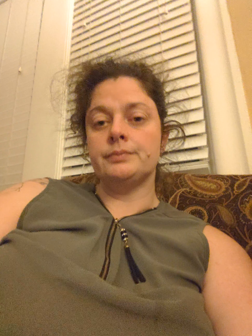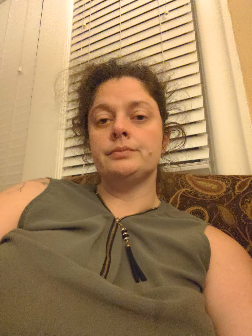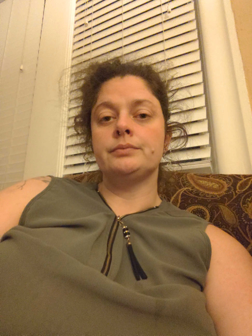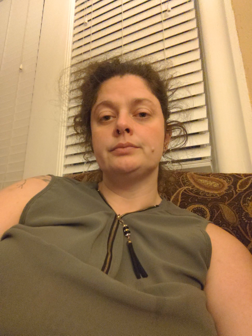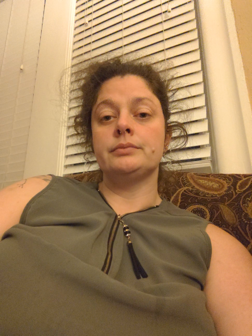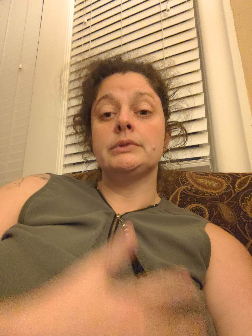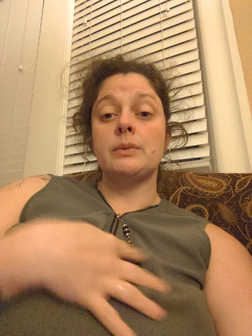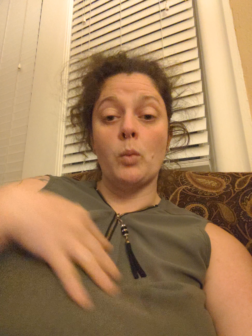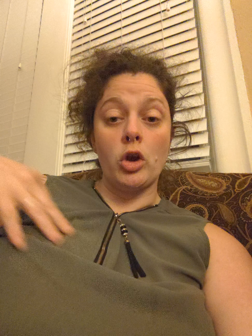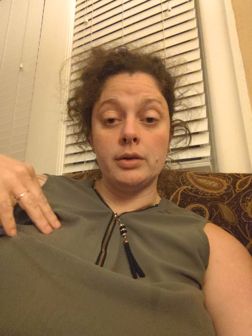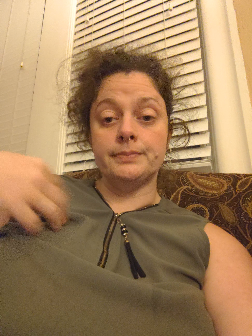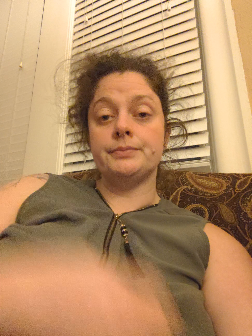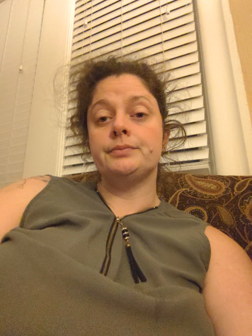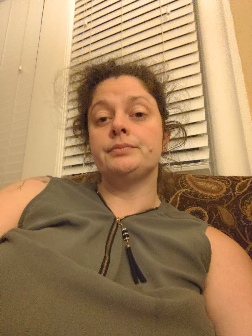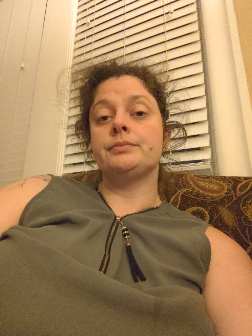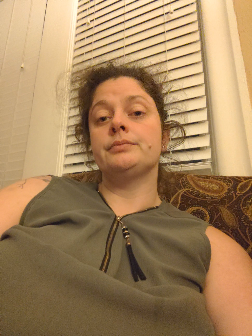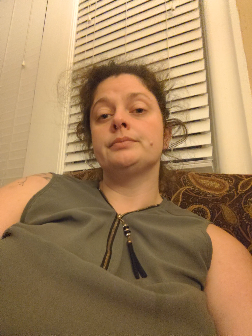zebra